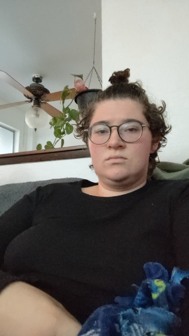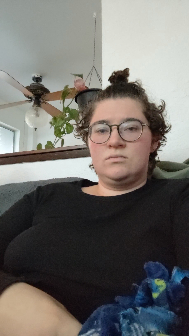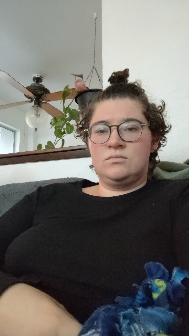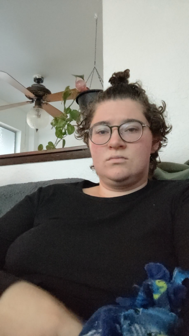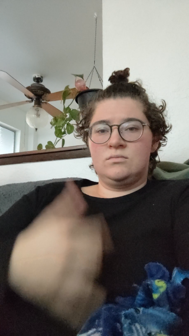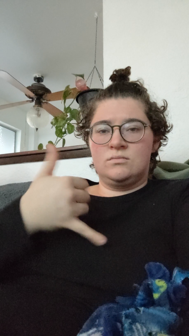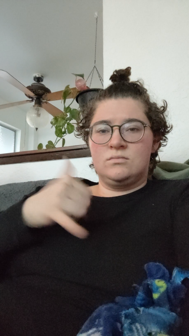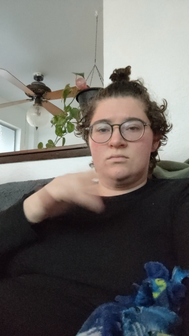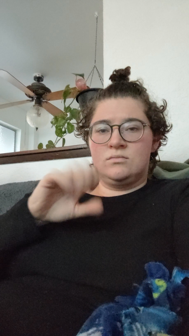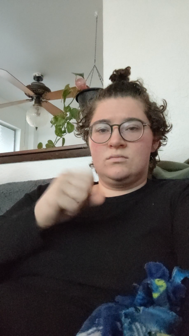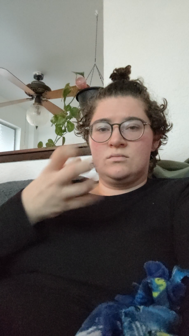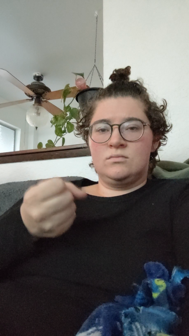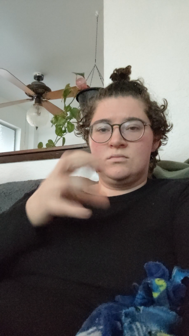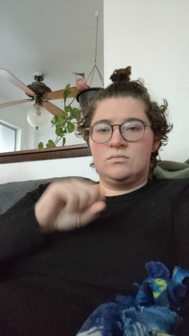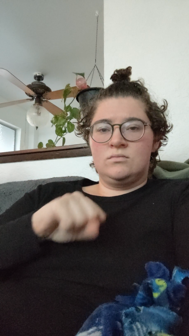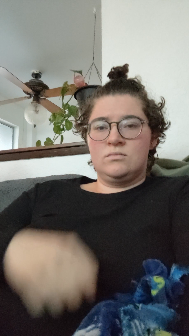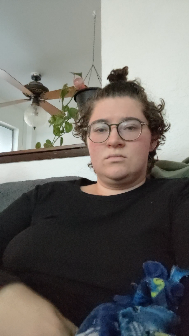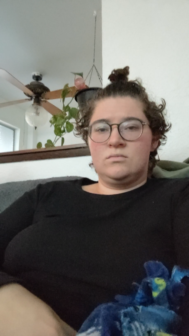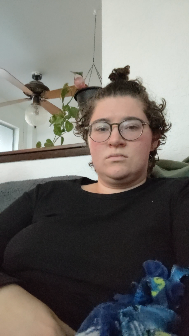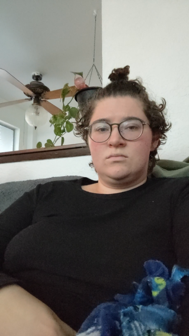play dough